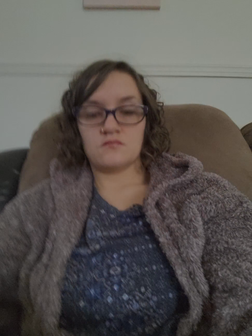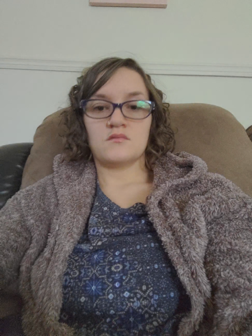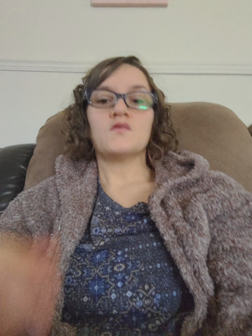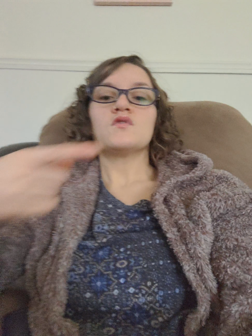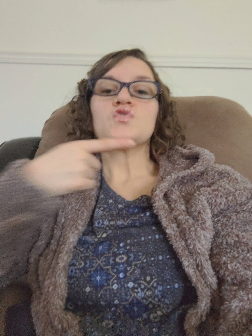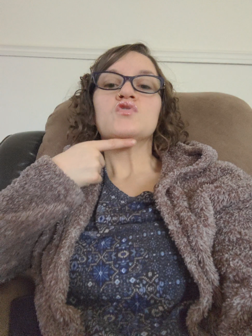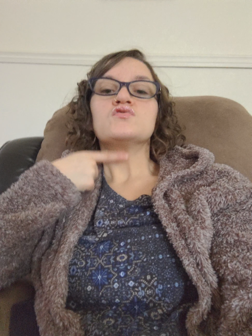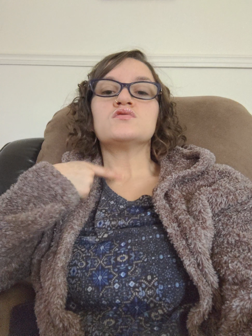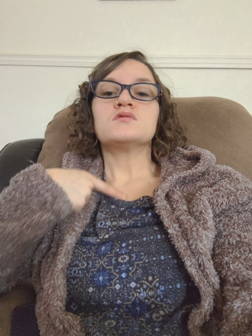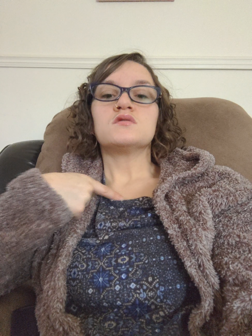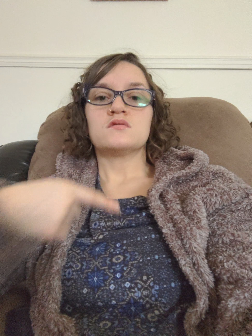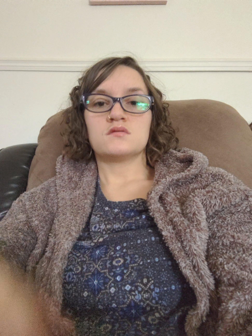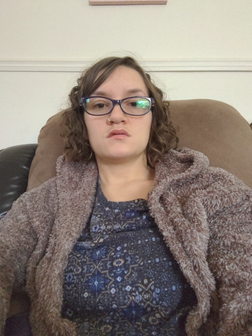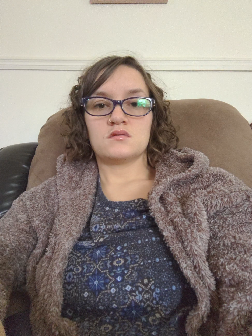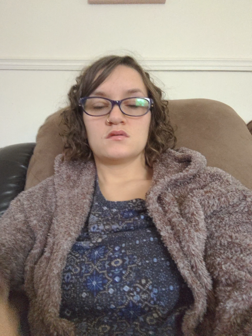thirsty